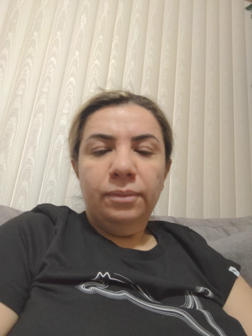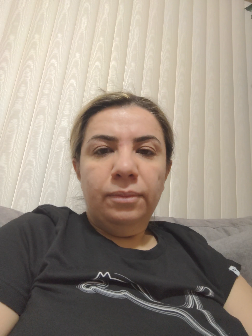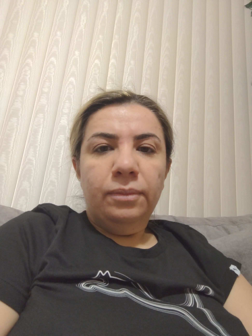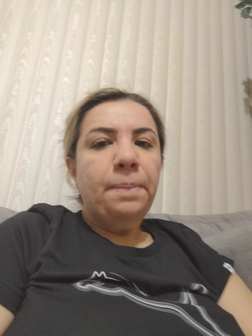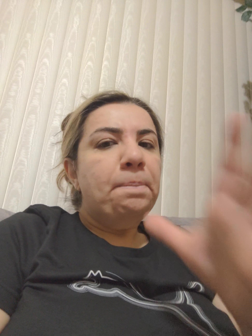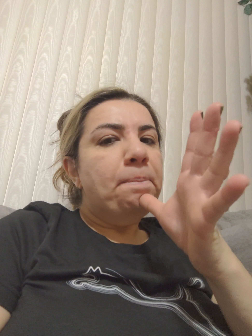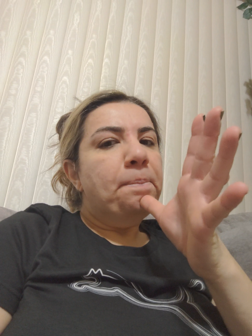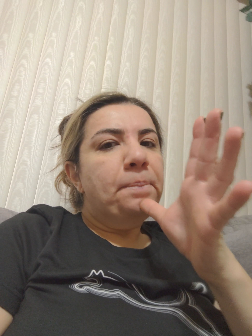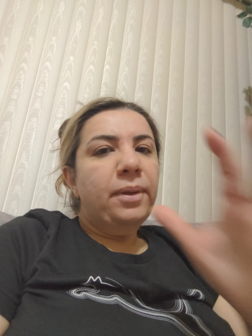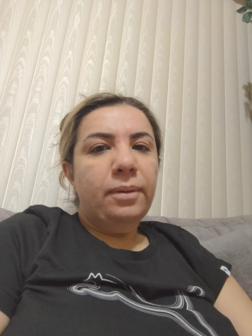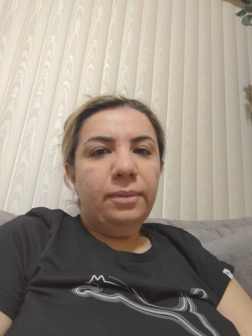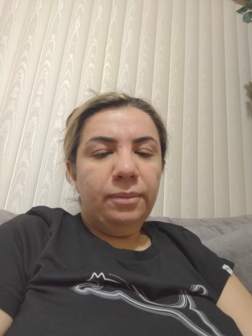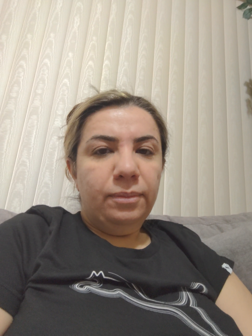mom